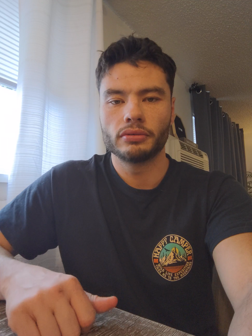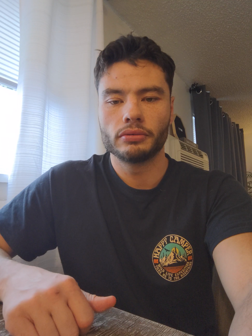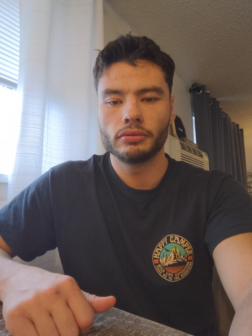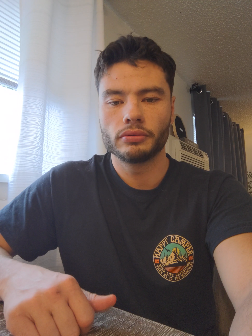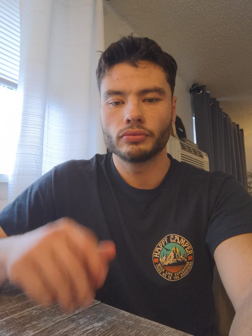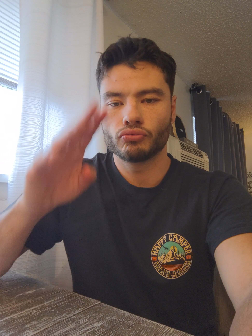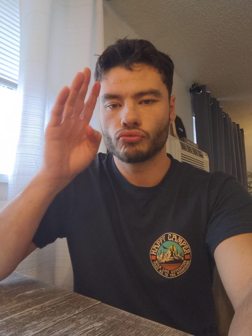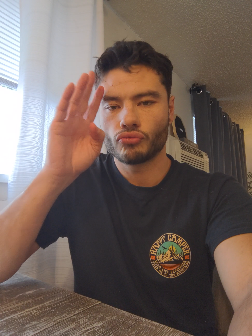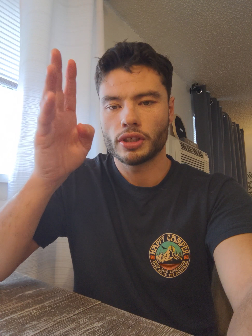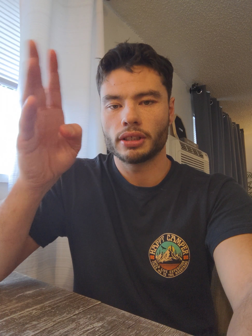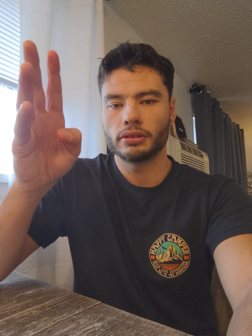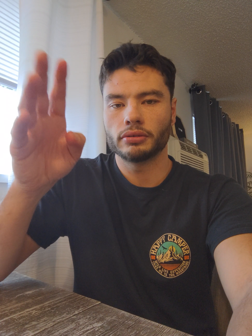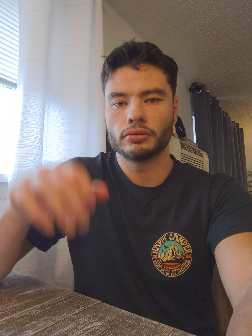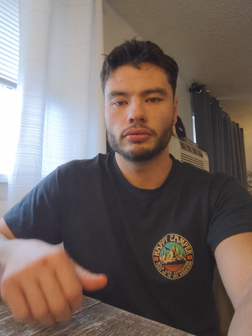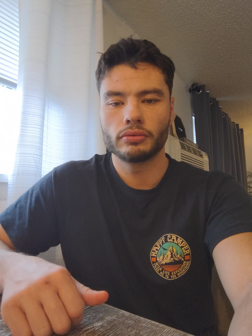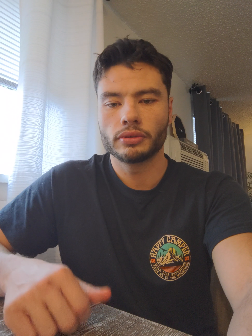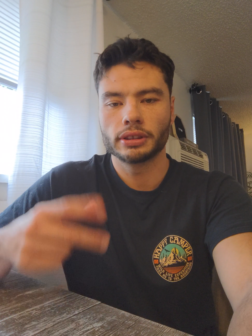pretend